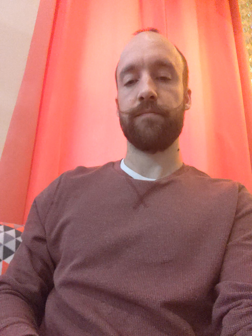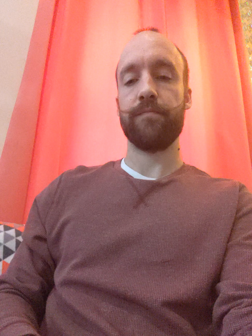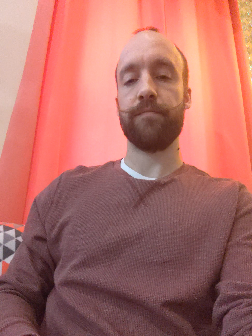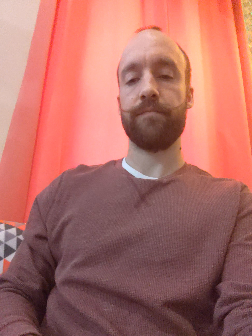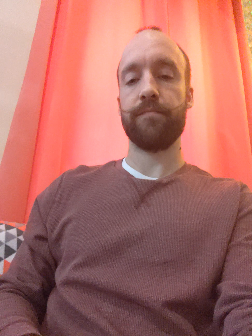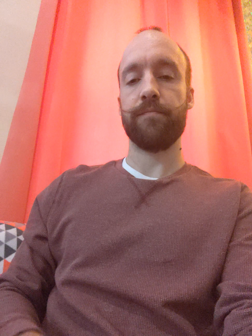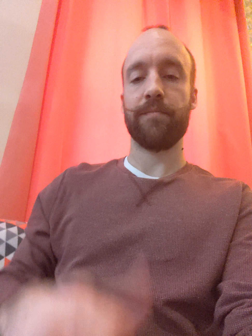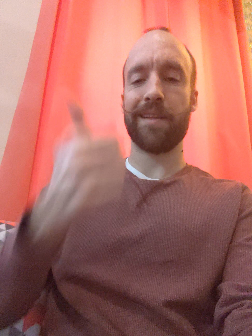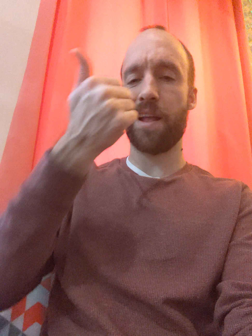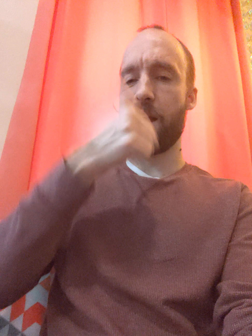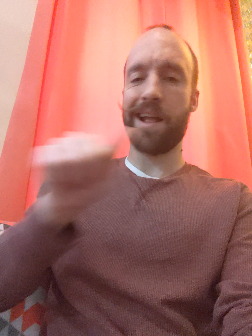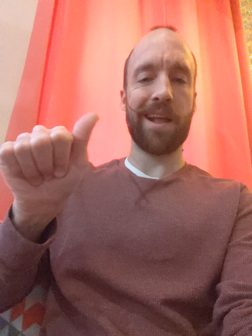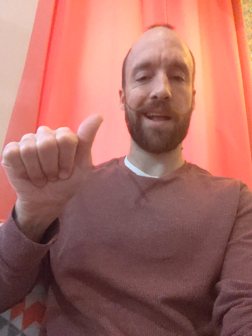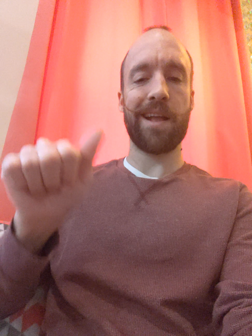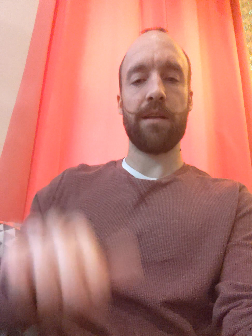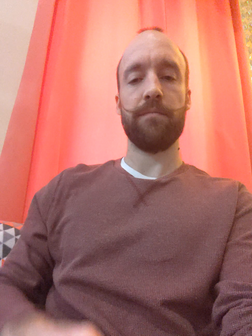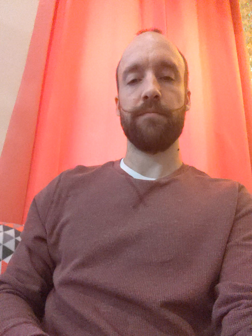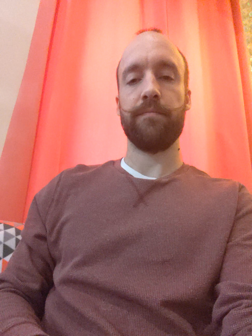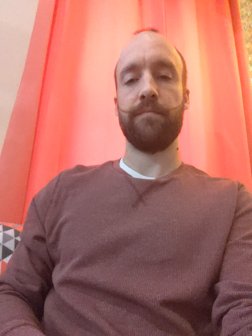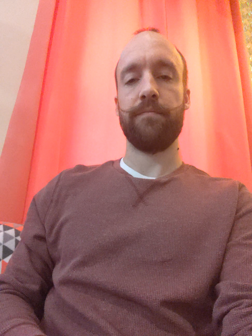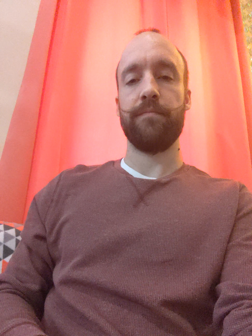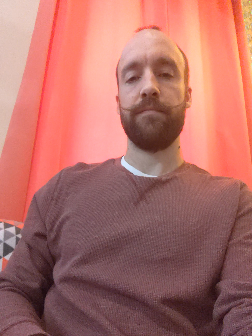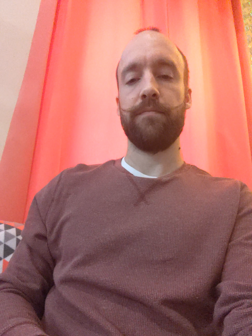any